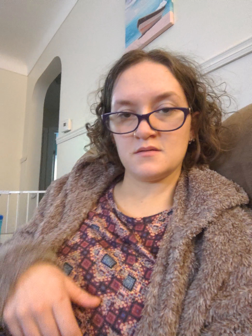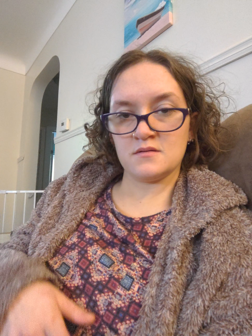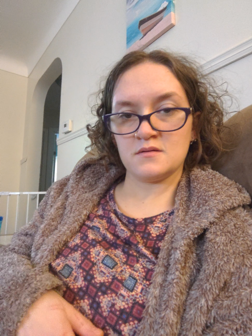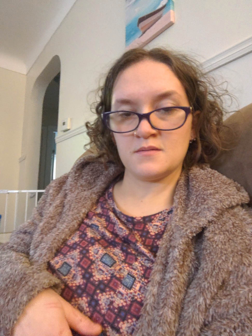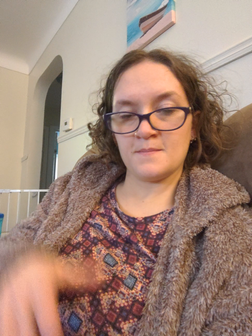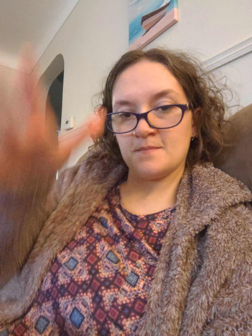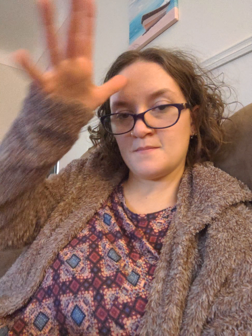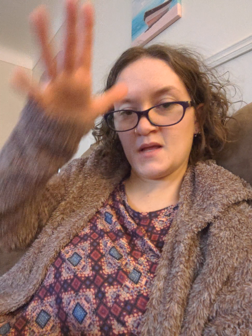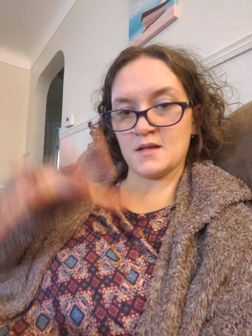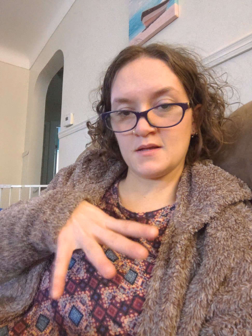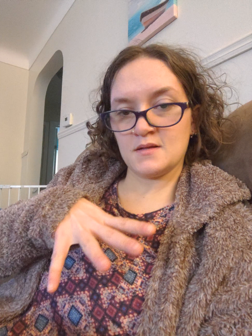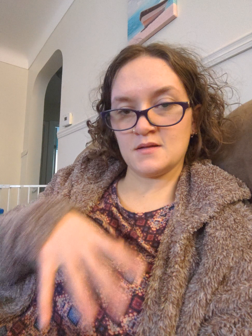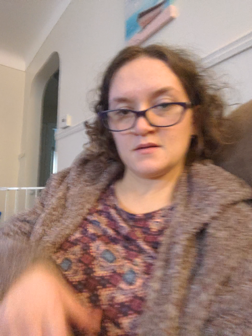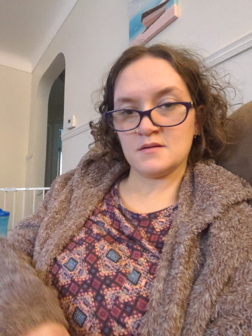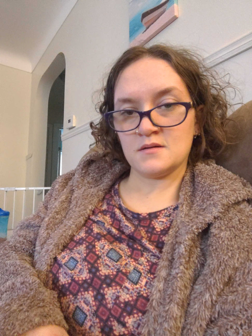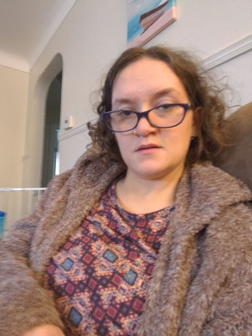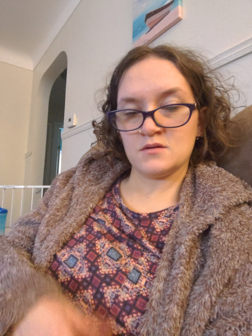man